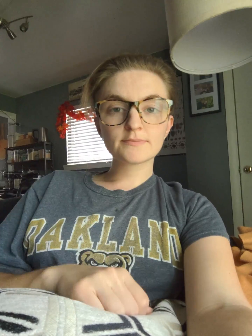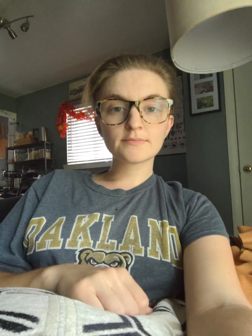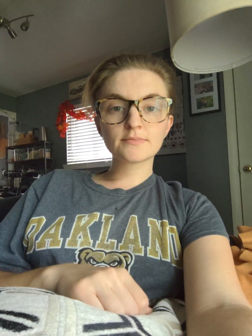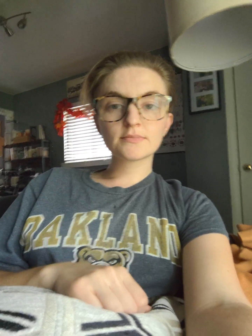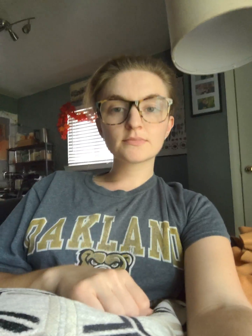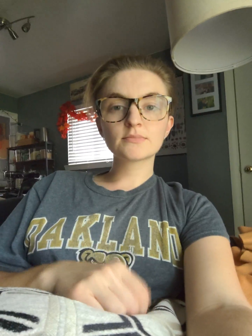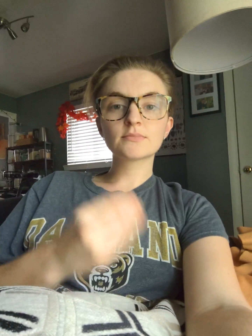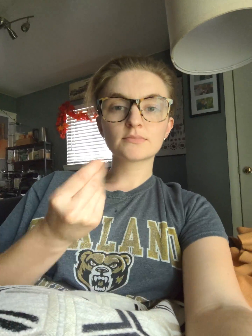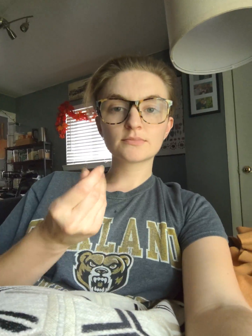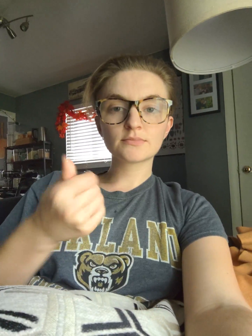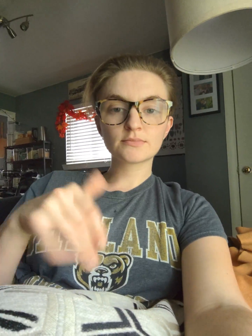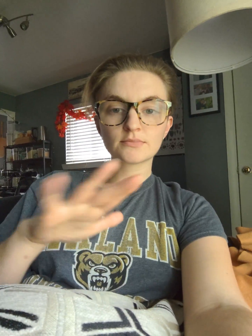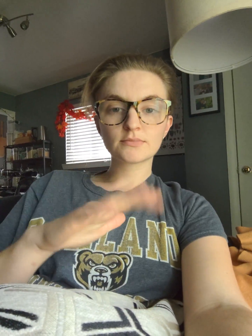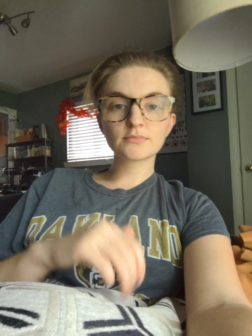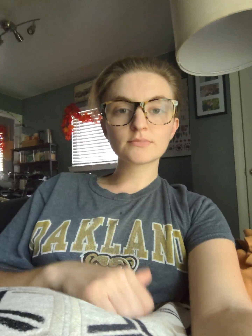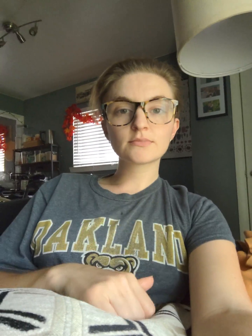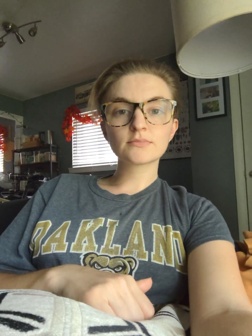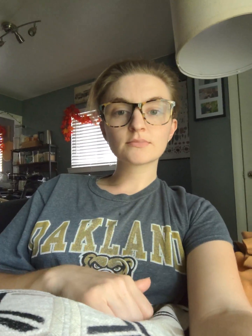garden